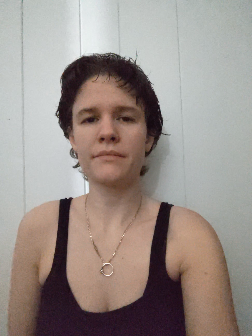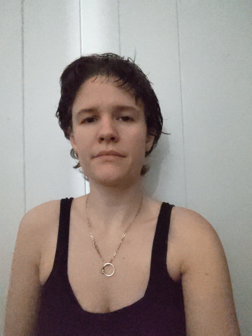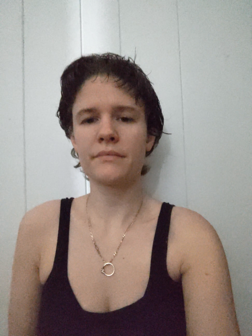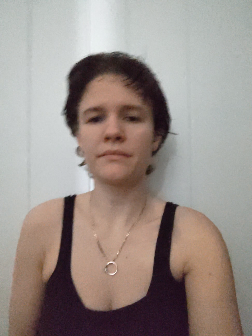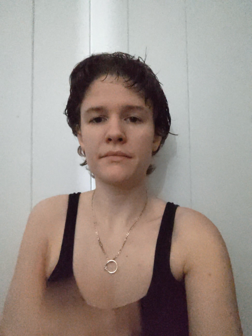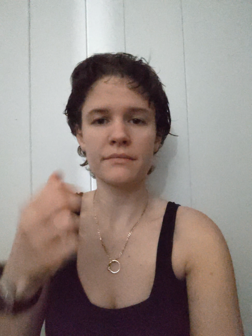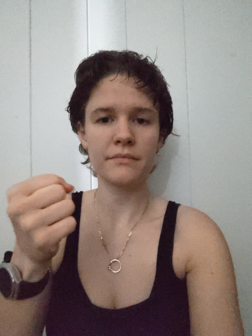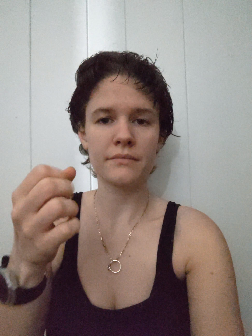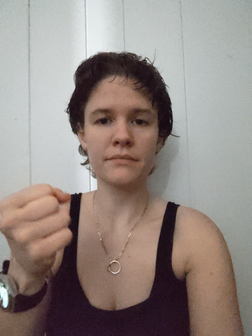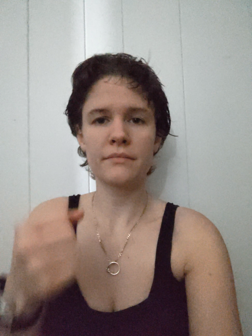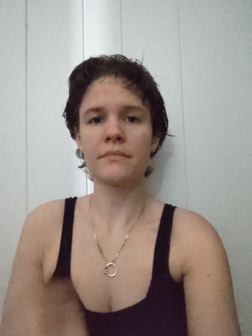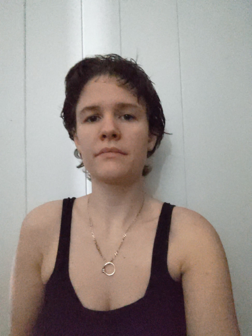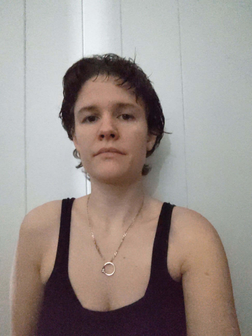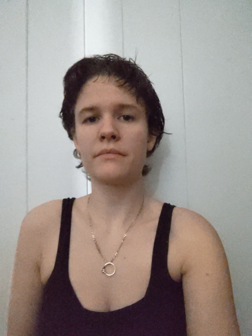milk